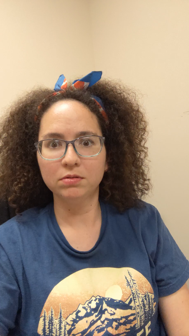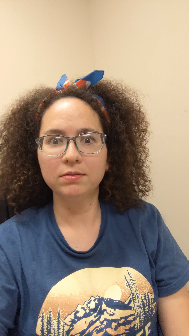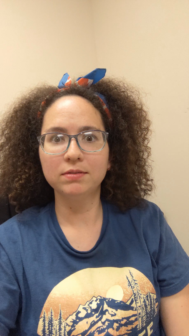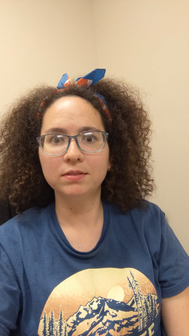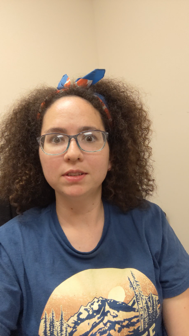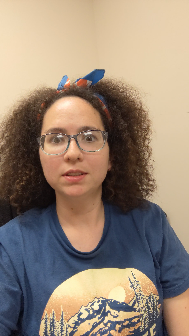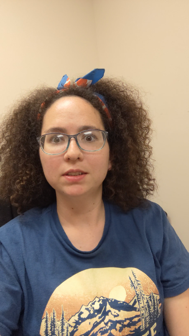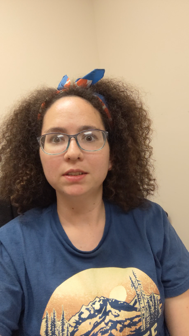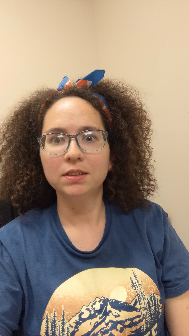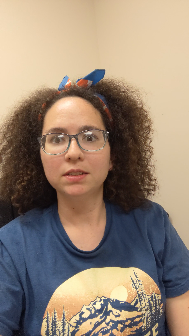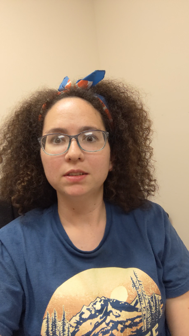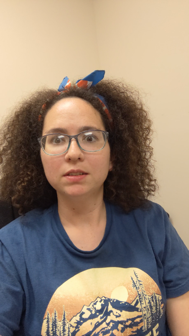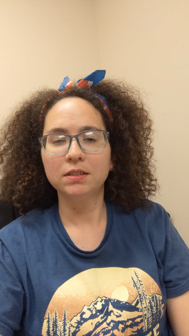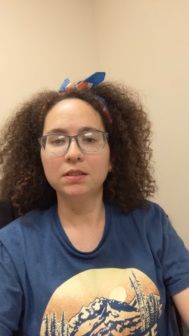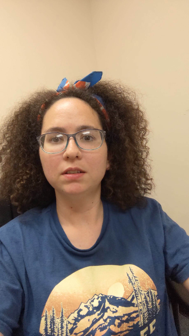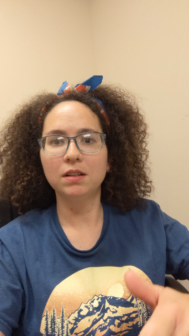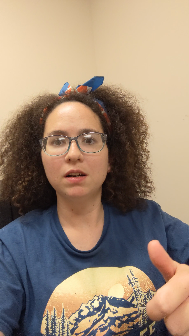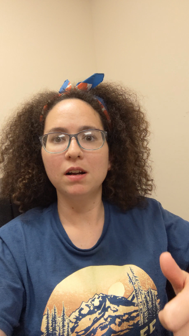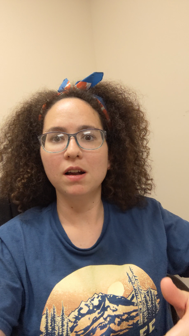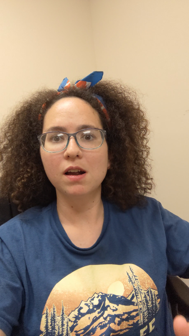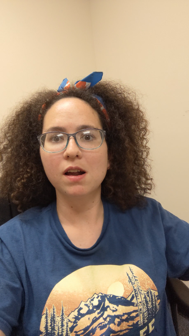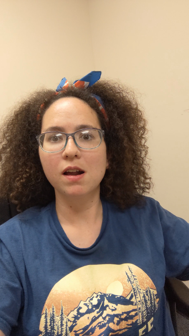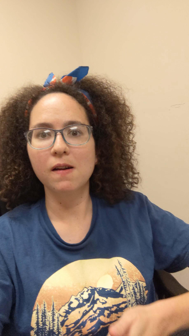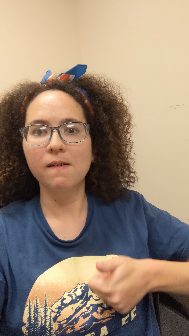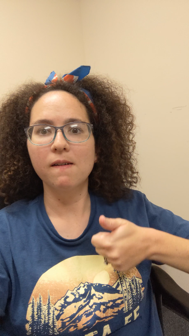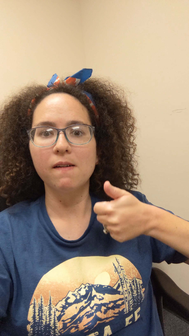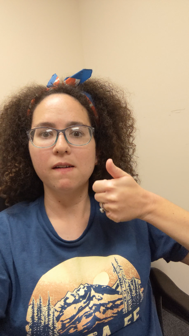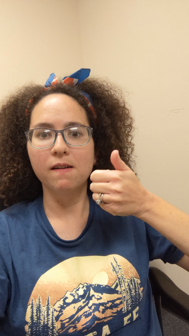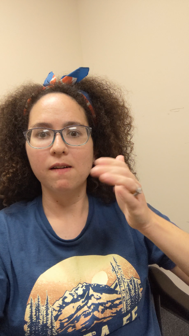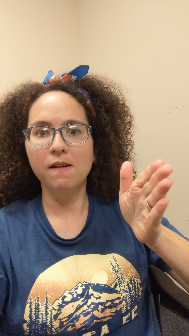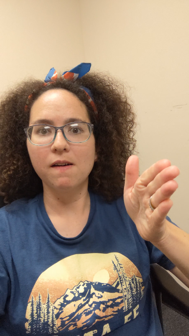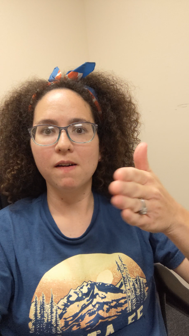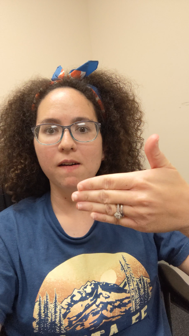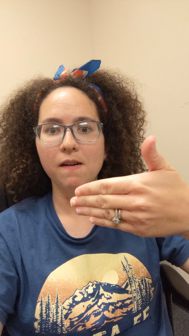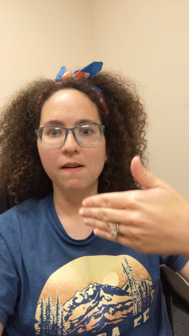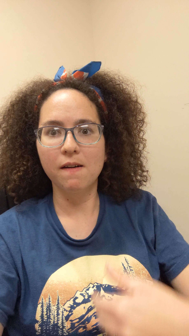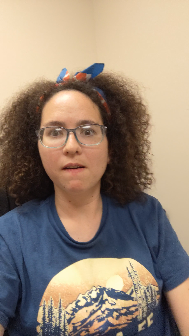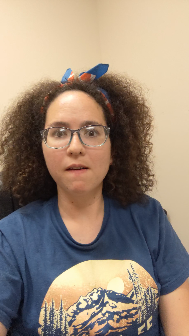living room